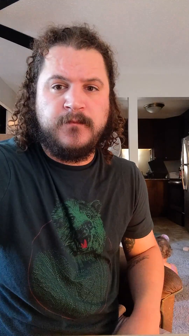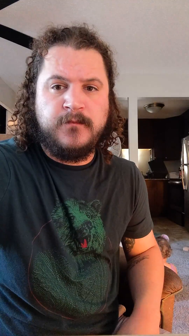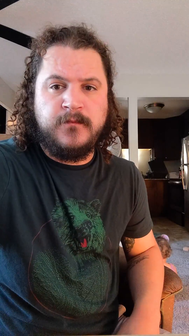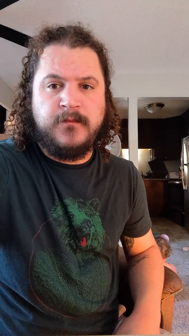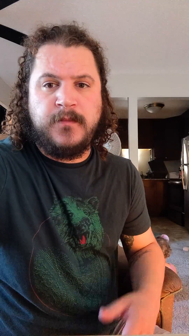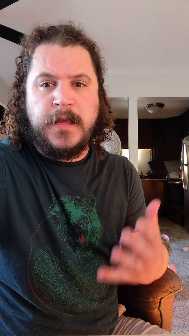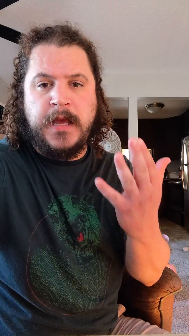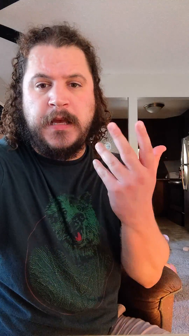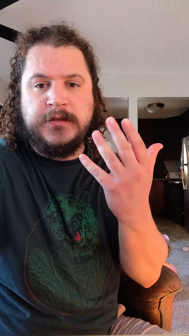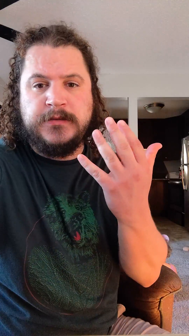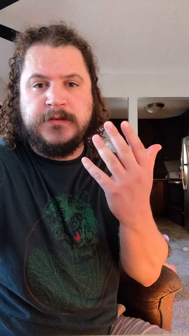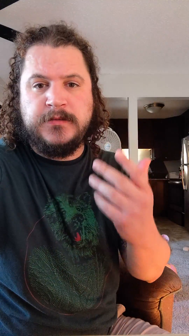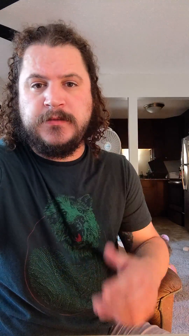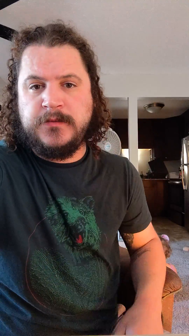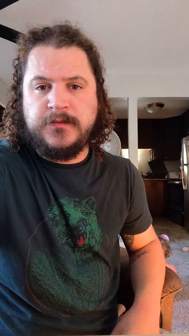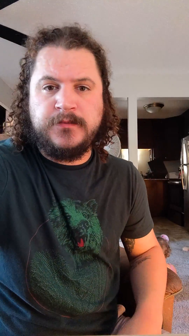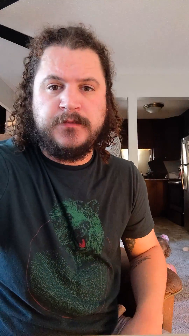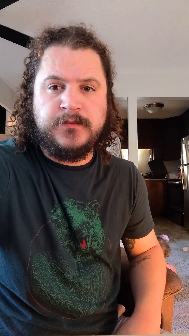hand